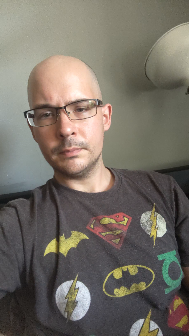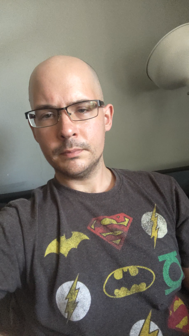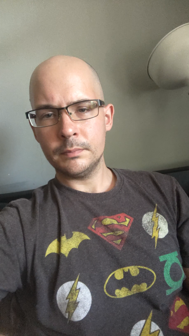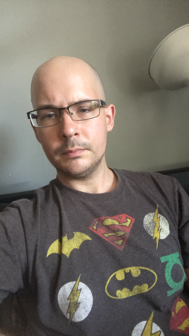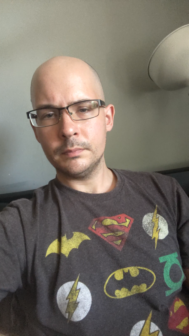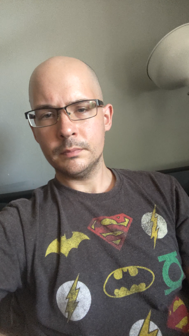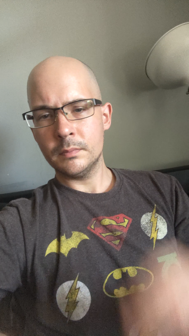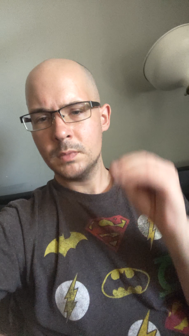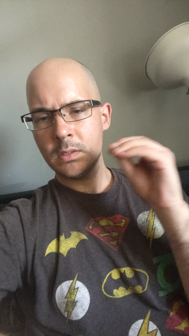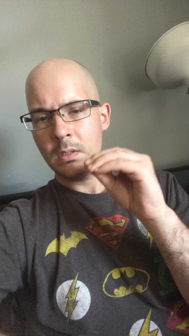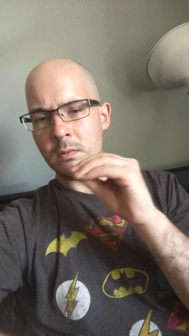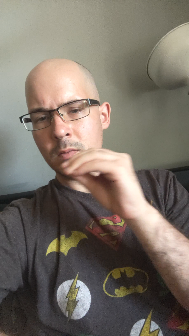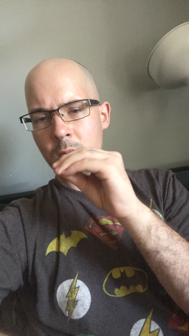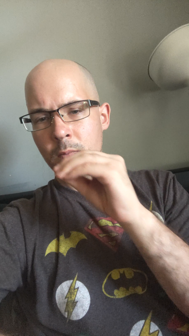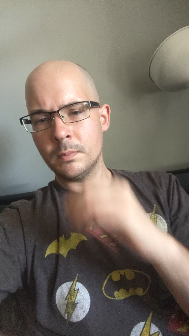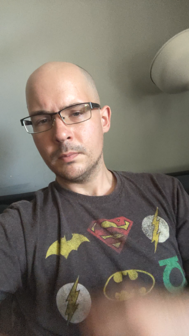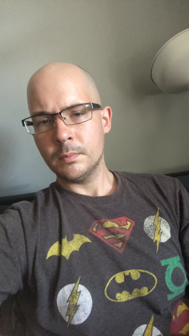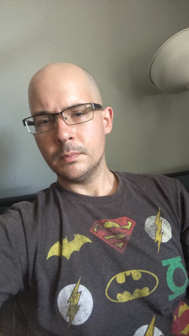dinosaur